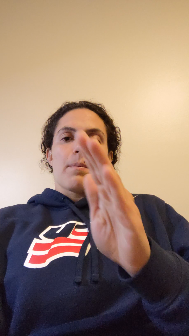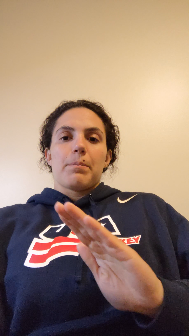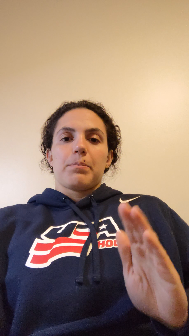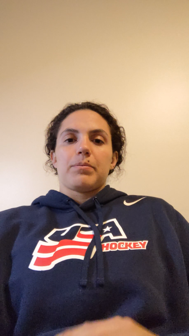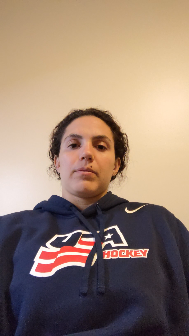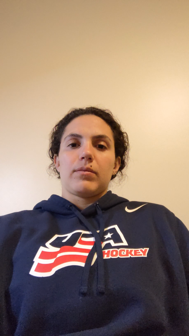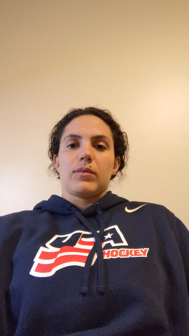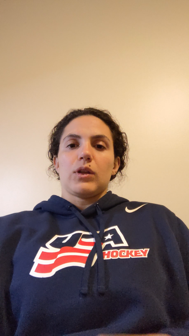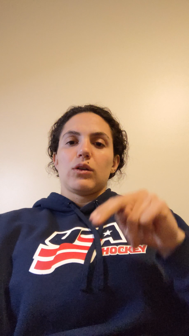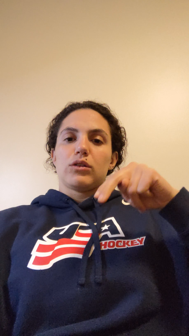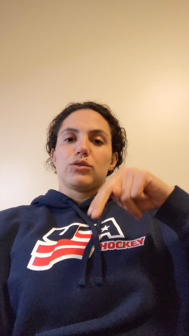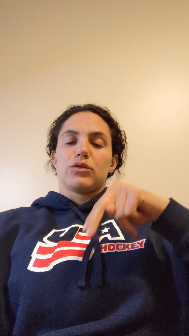nurse